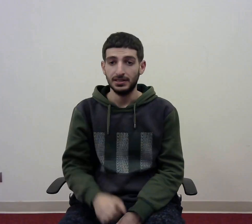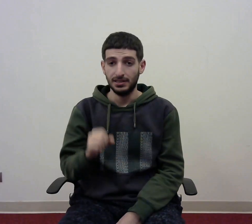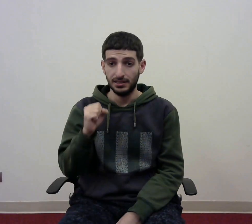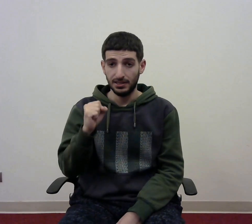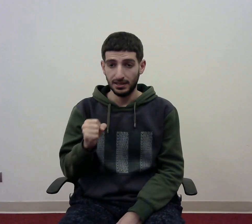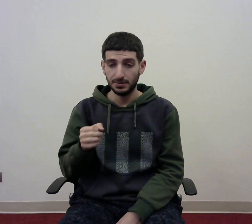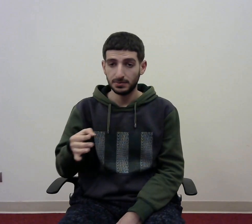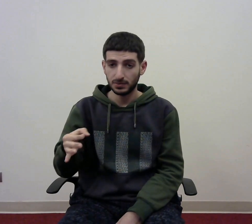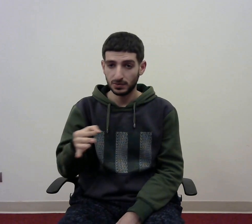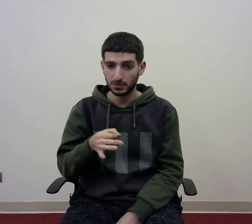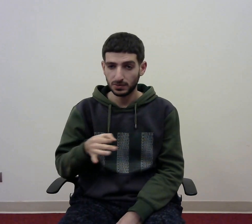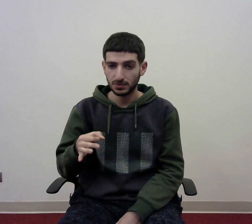abşeron rayon